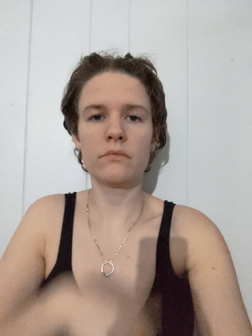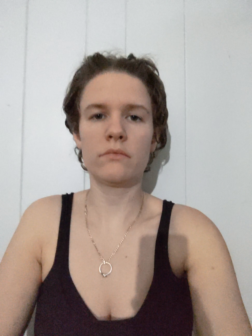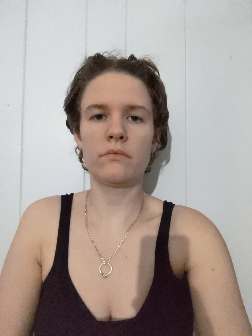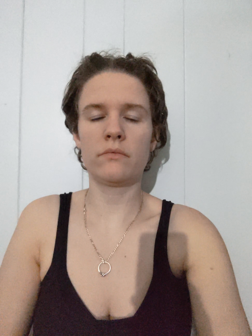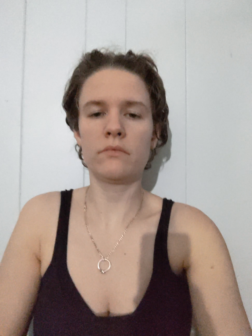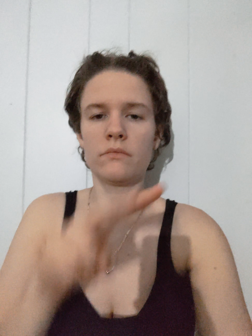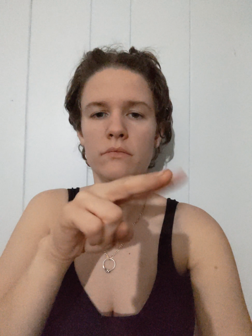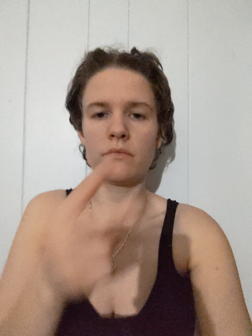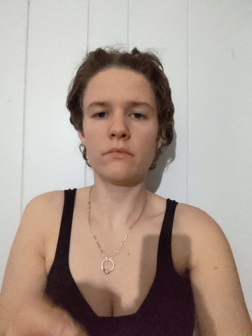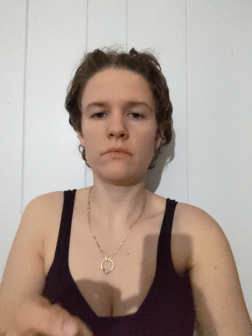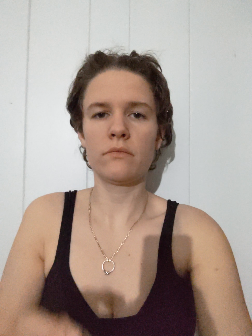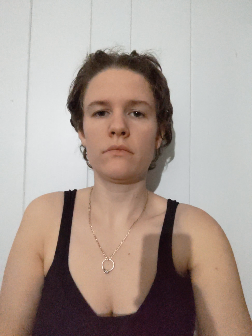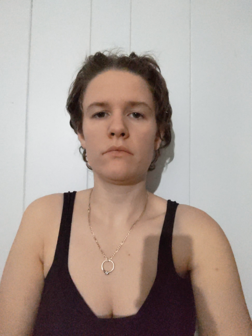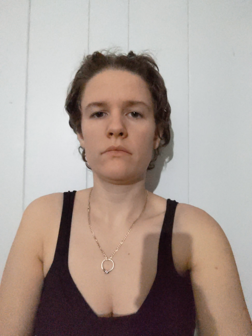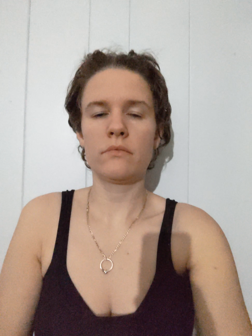fall